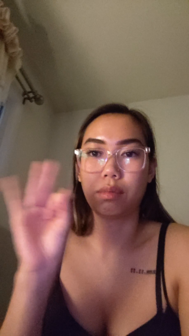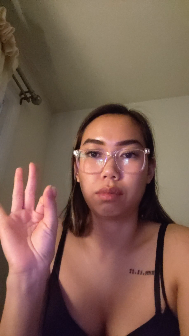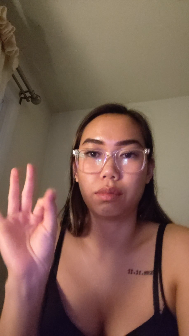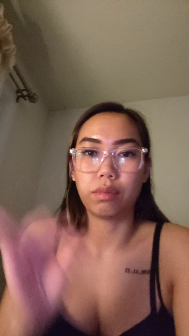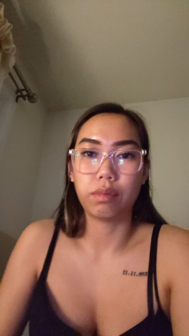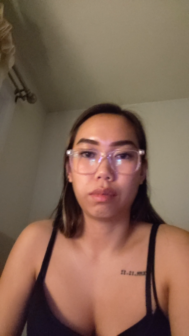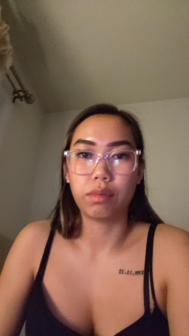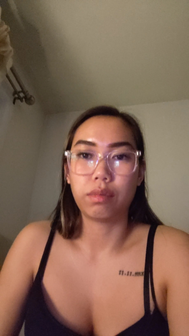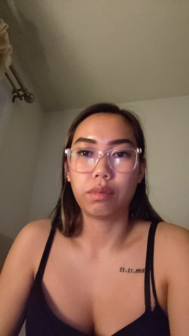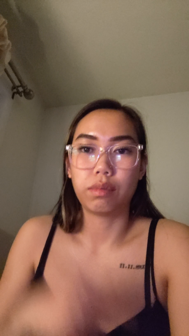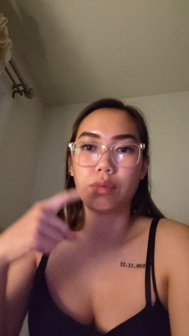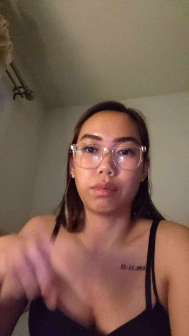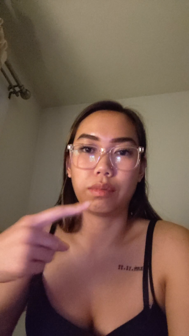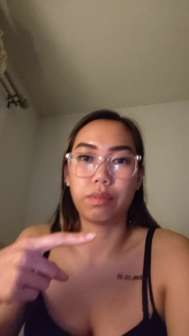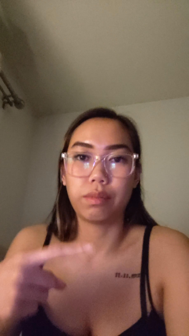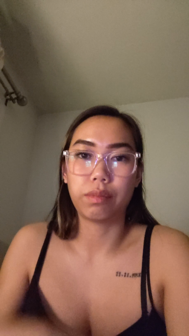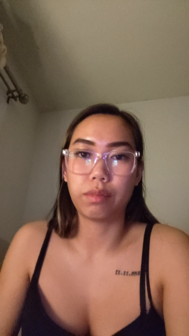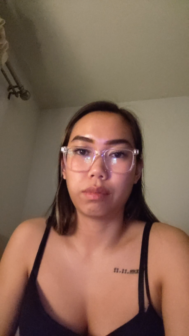about